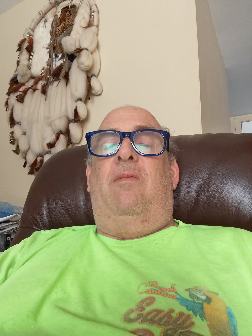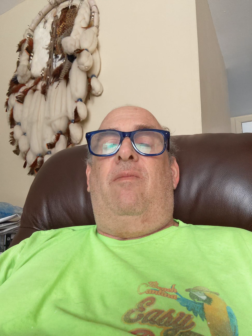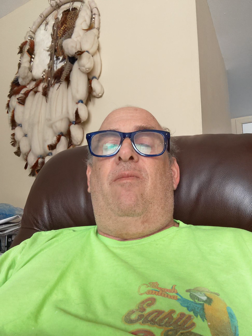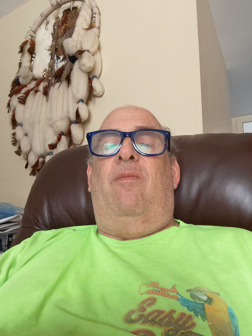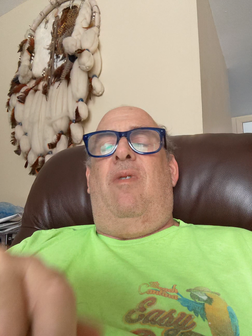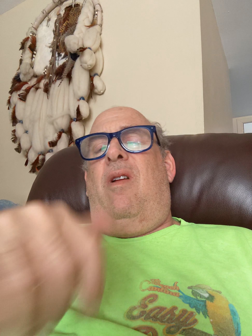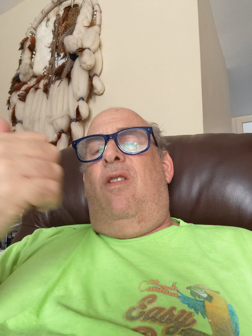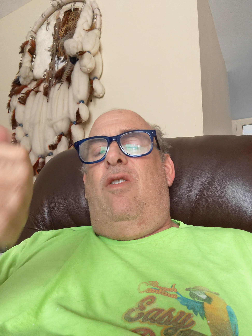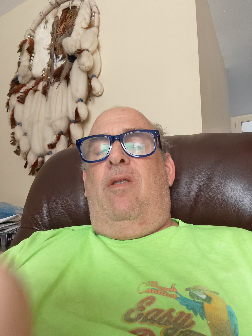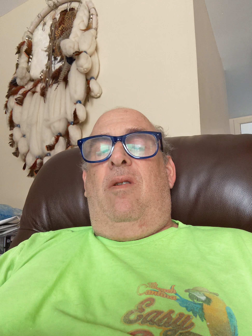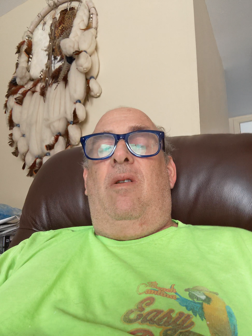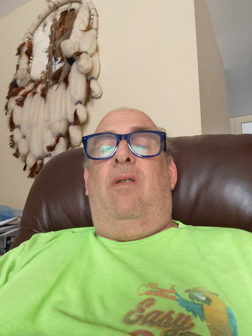another